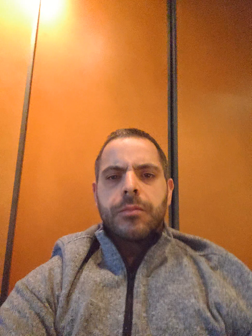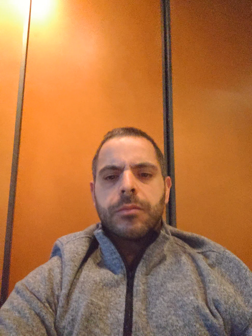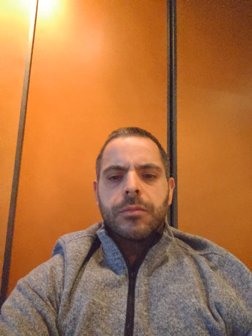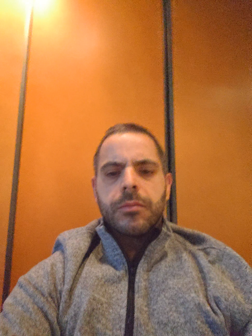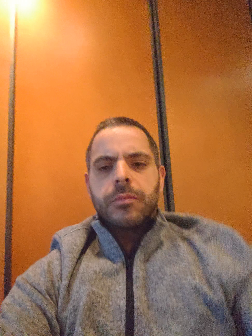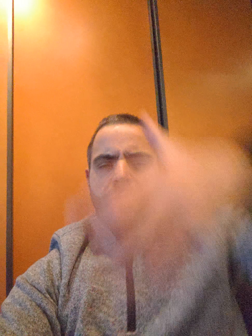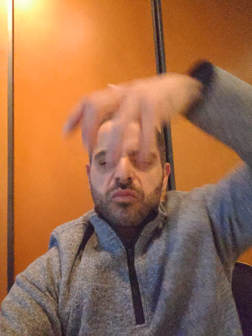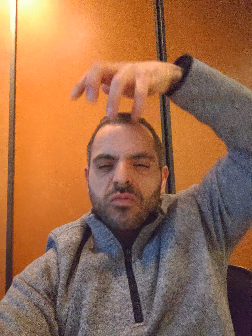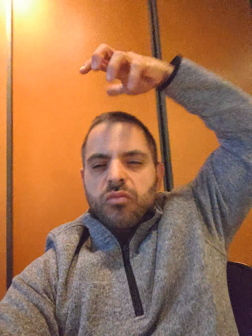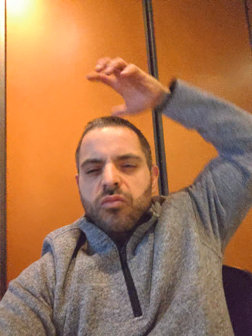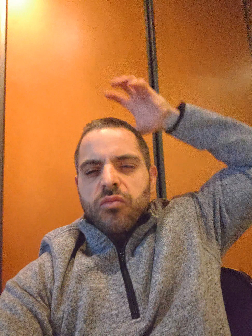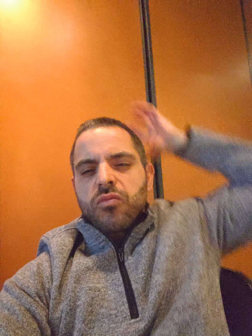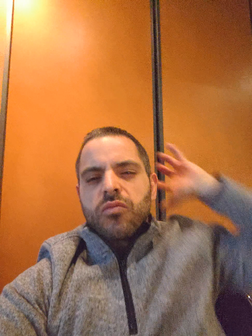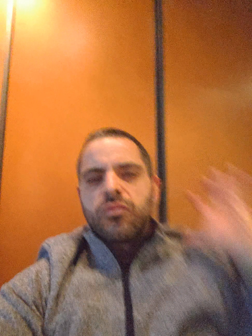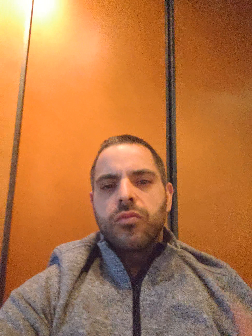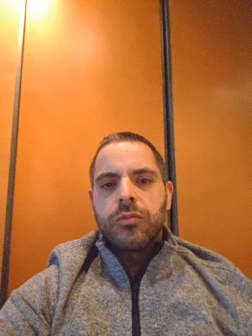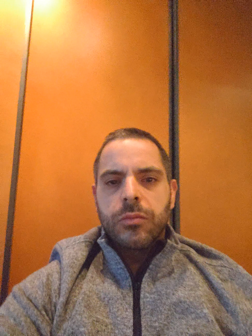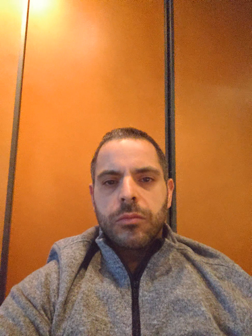lion